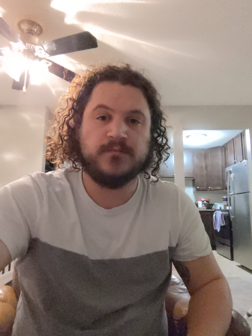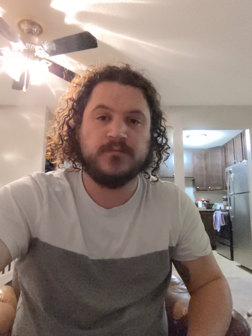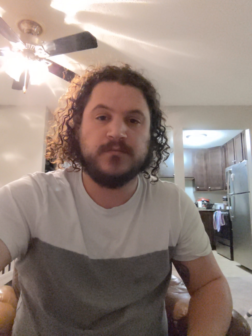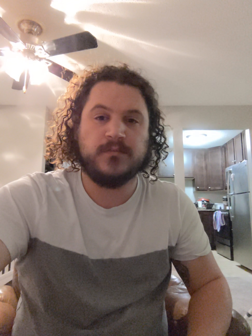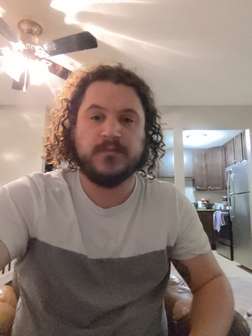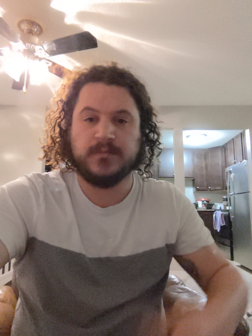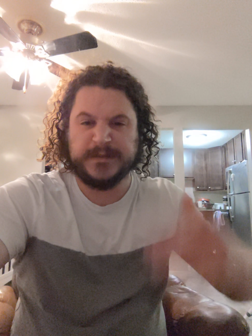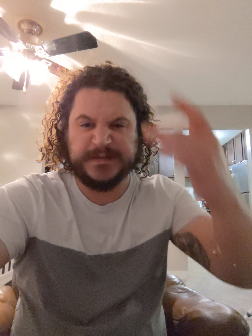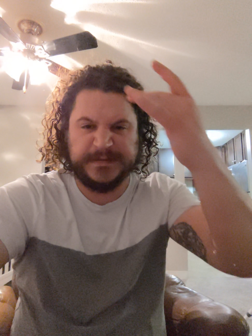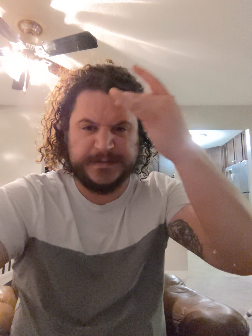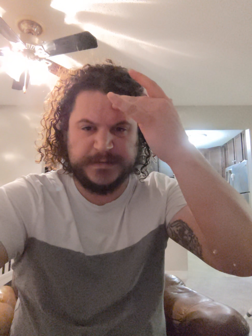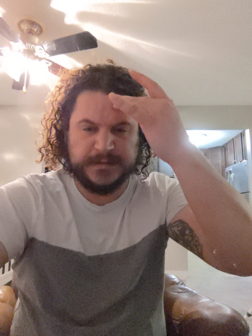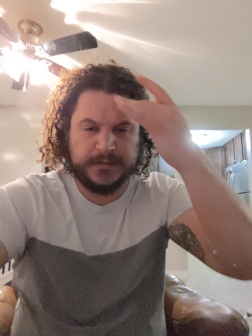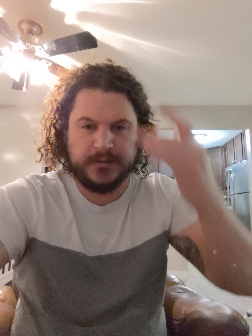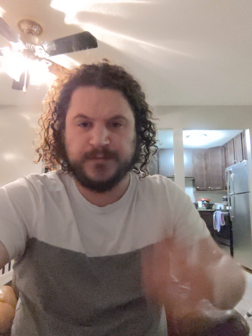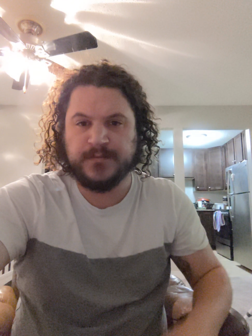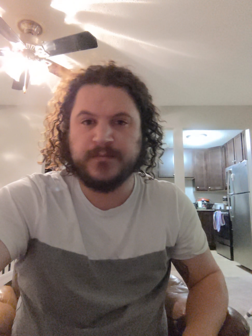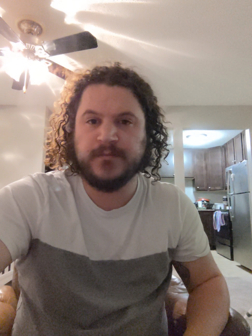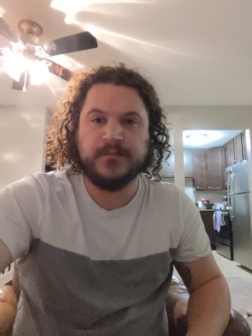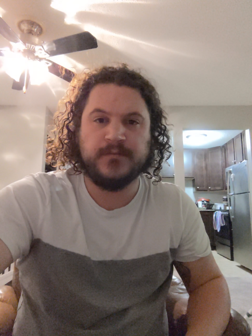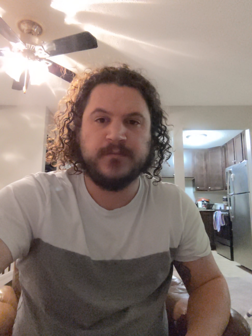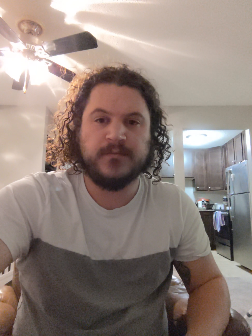sick